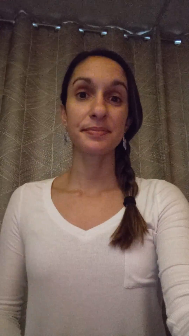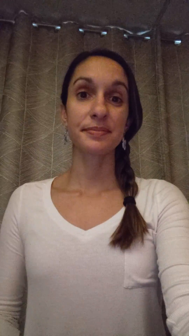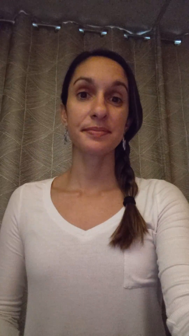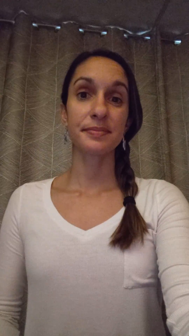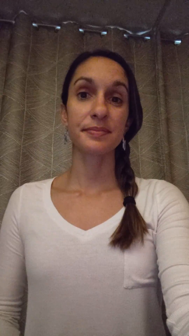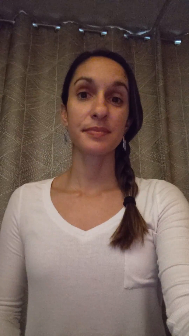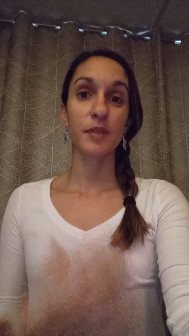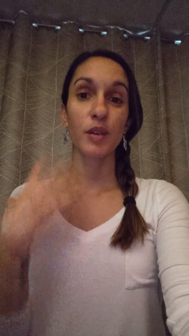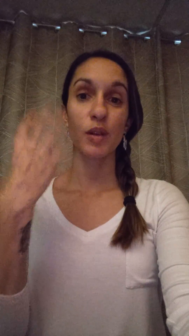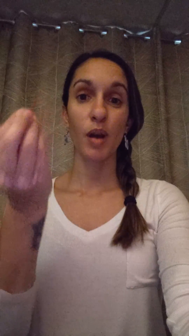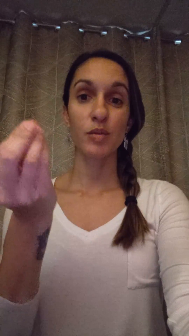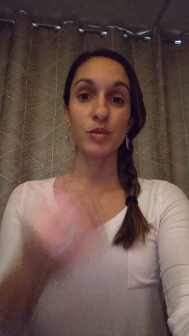got to